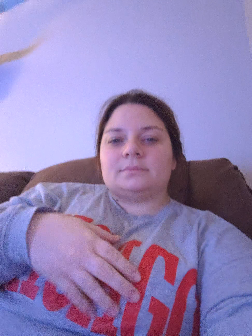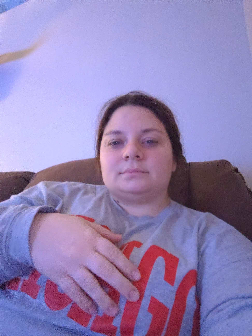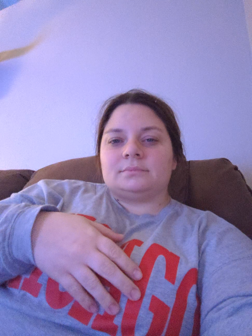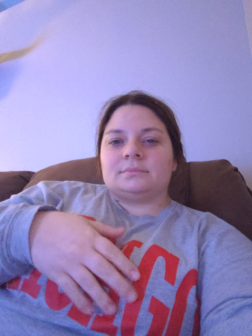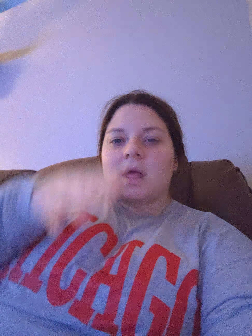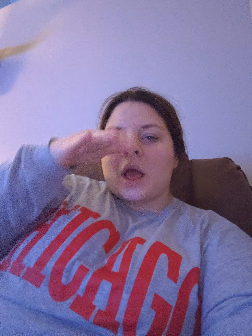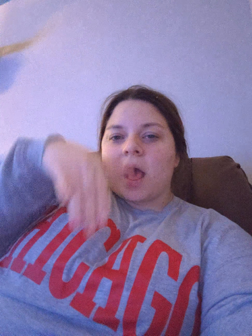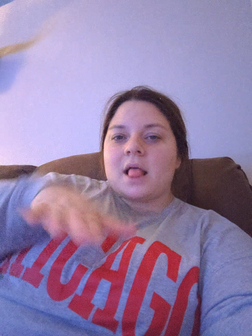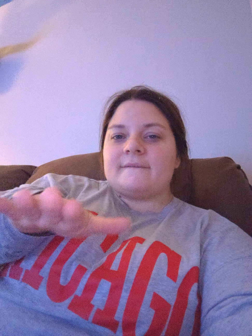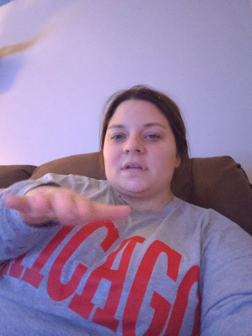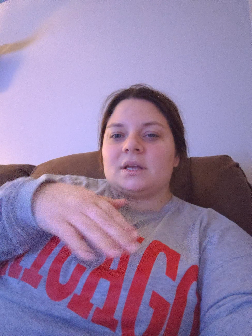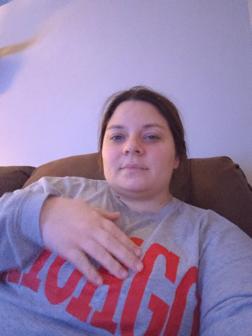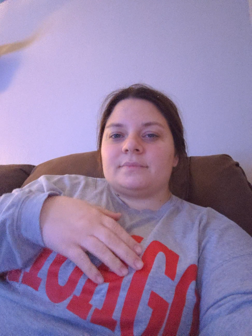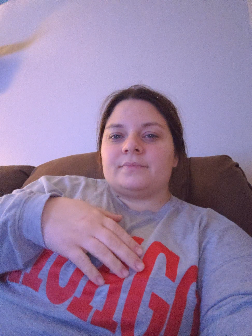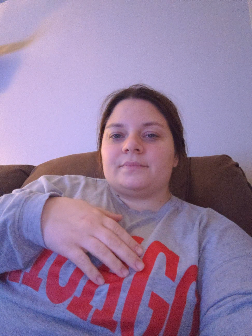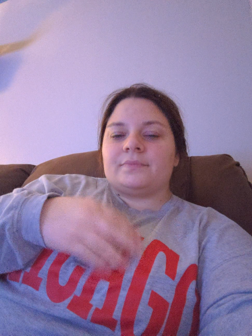elephant